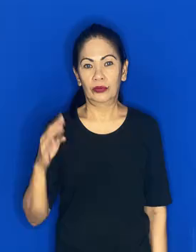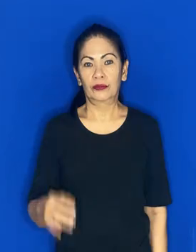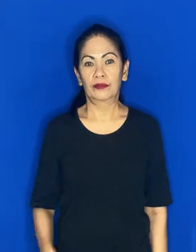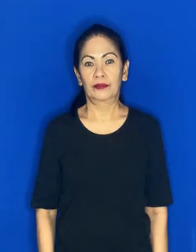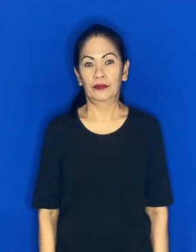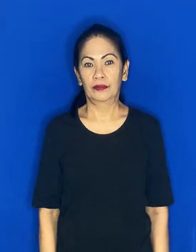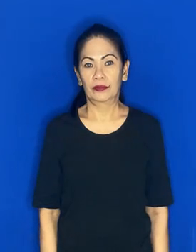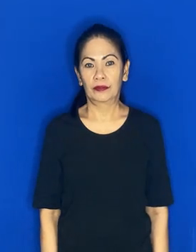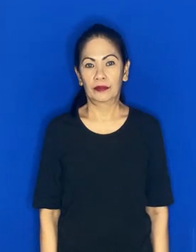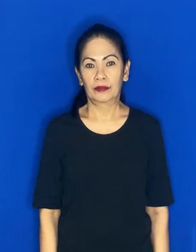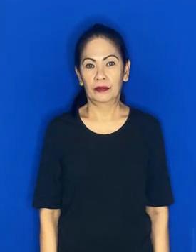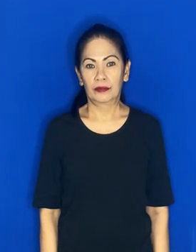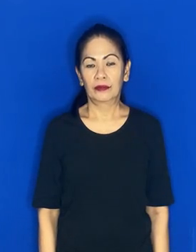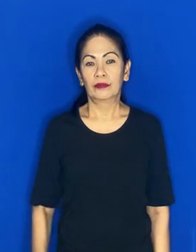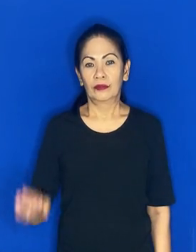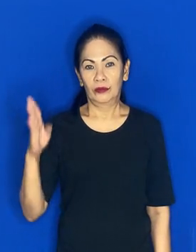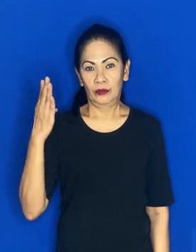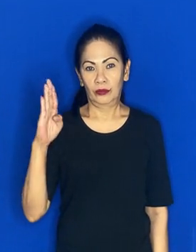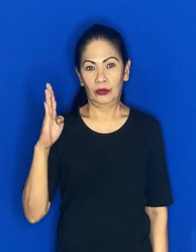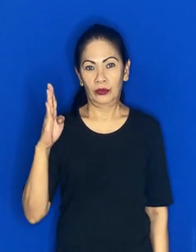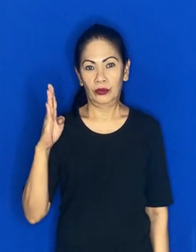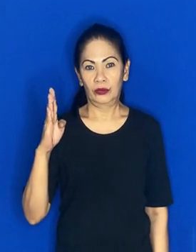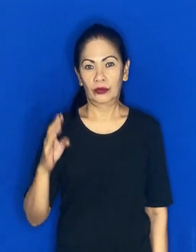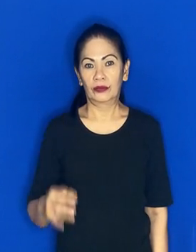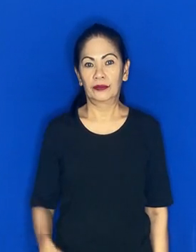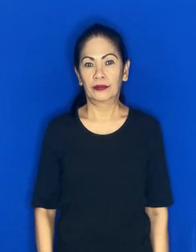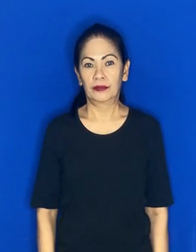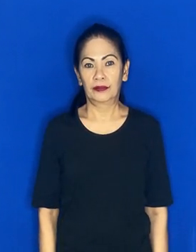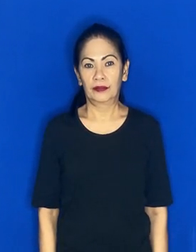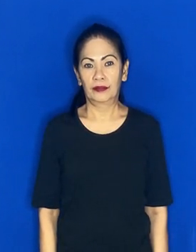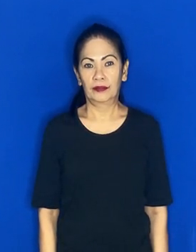blue